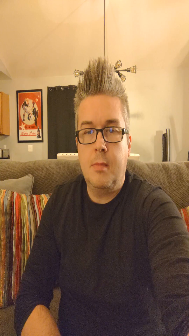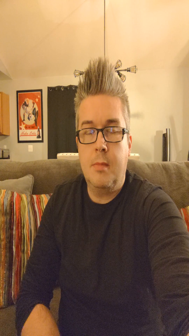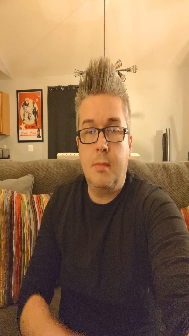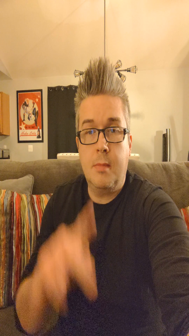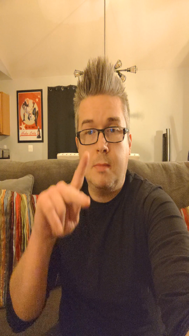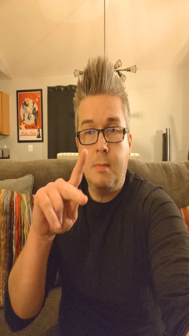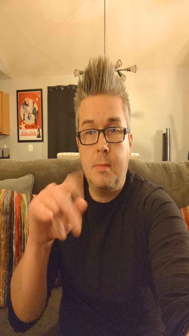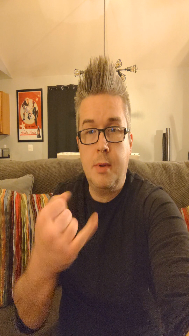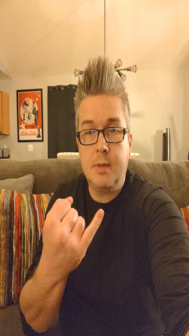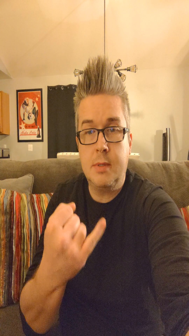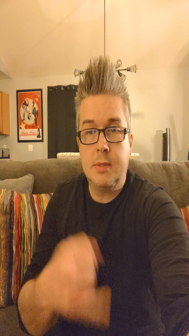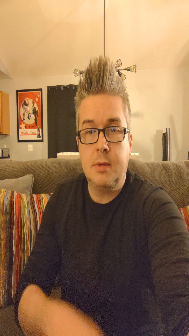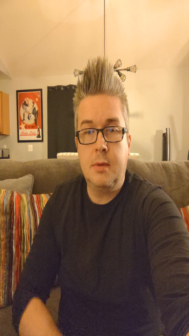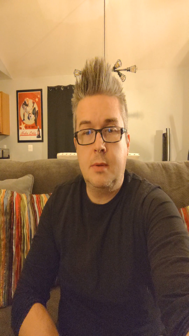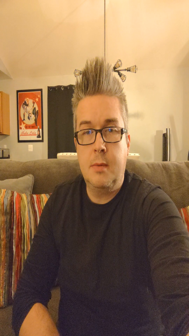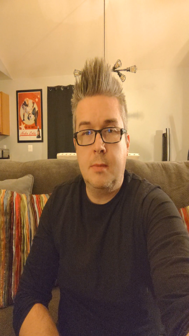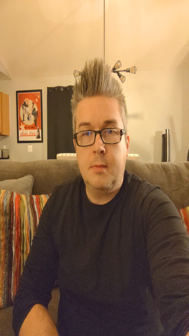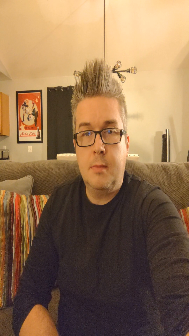pajamas